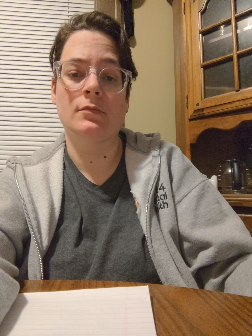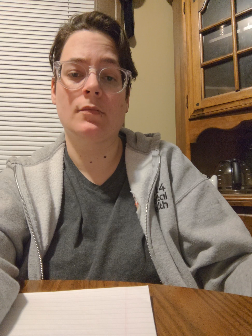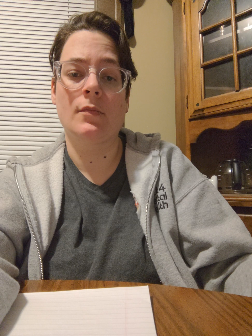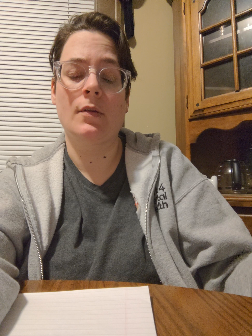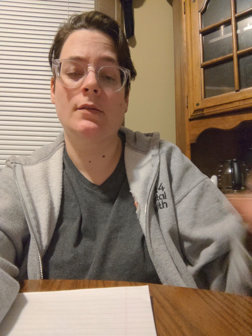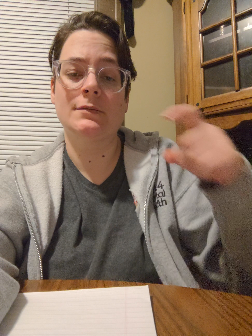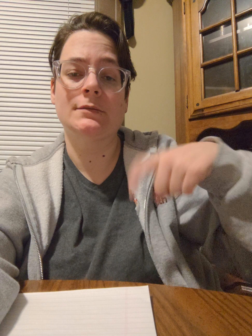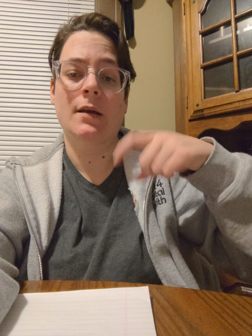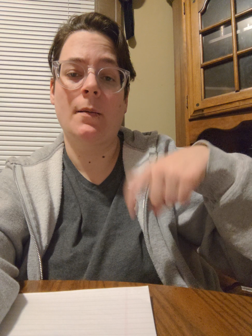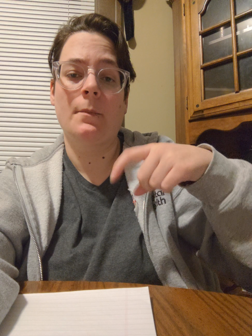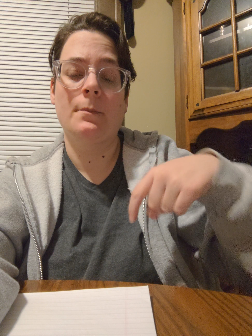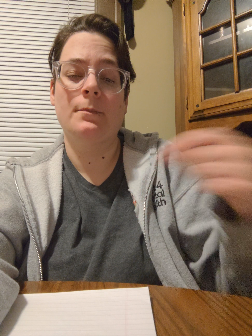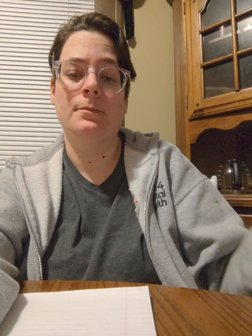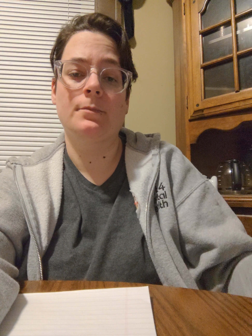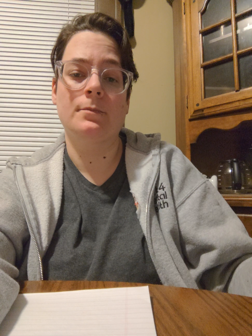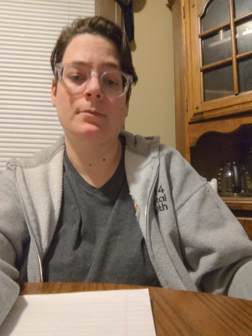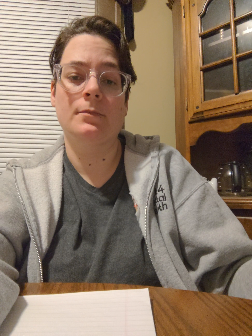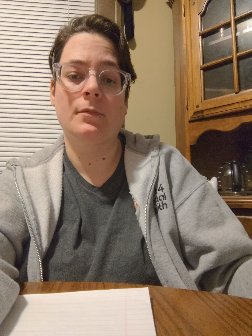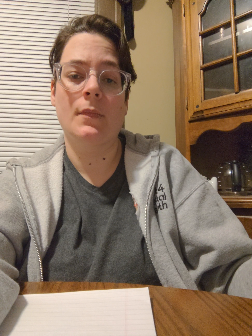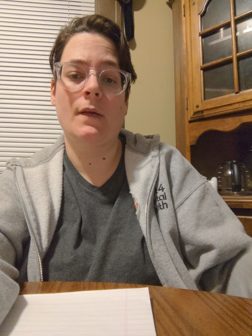time